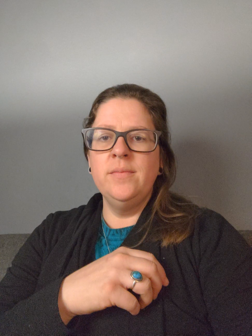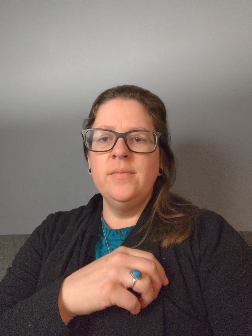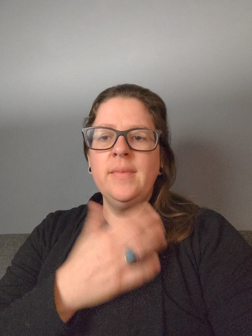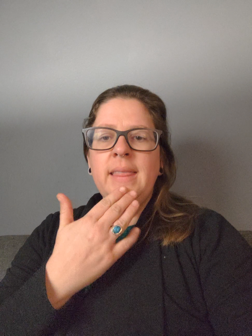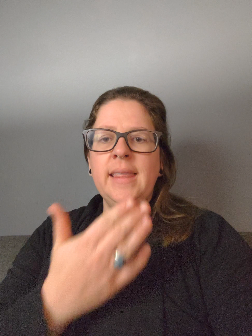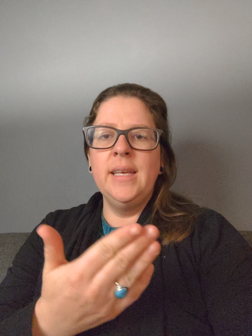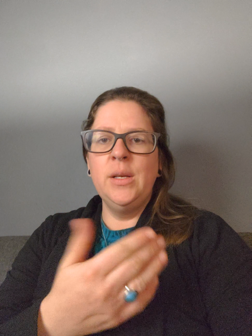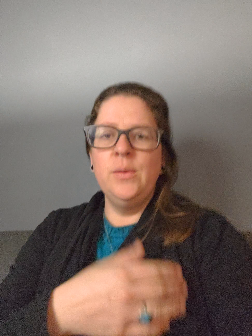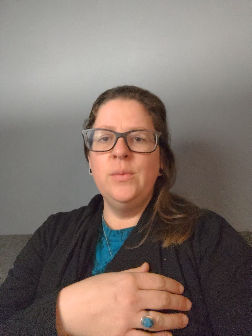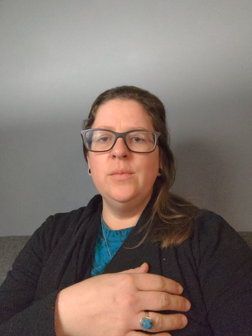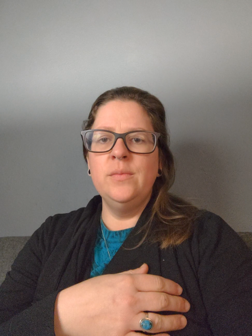thank you